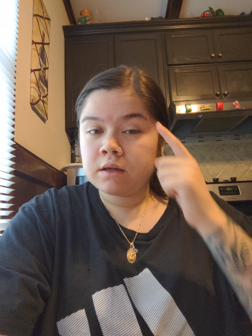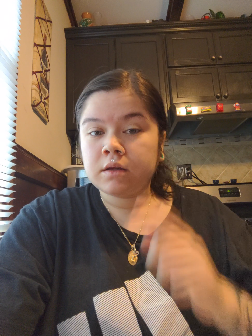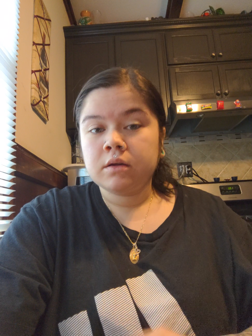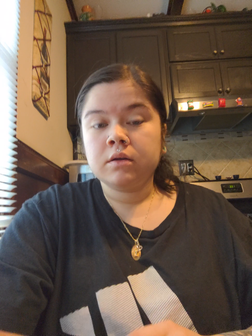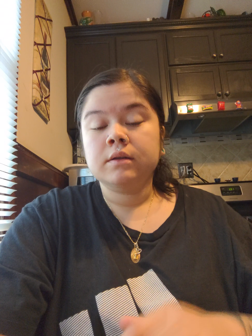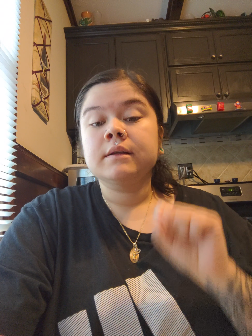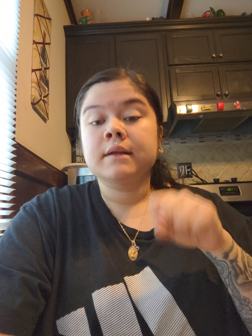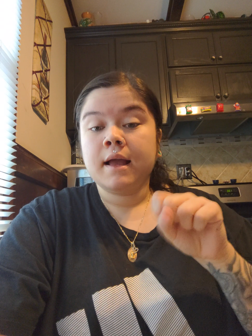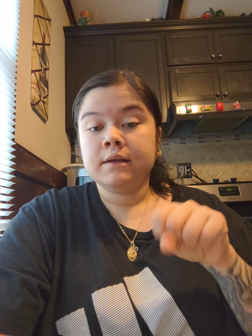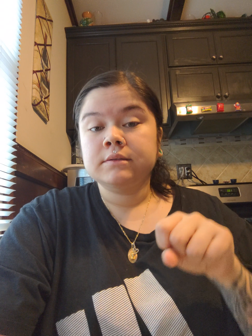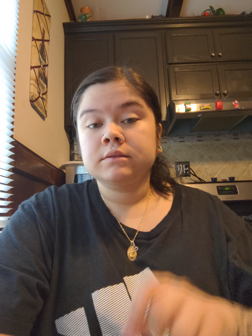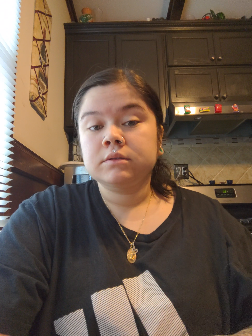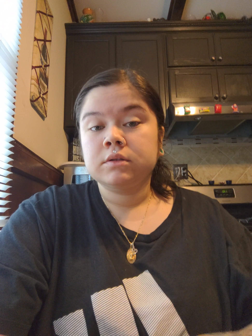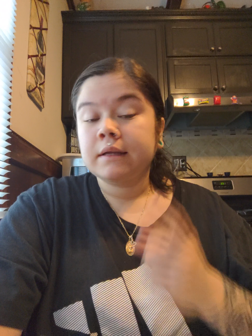yes